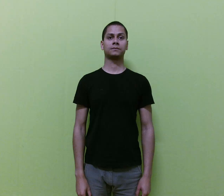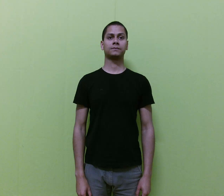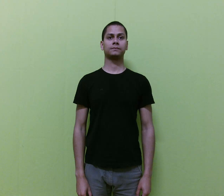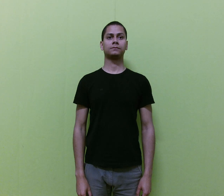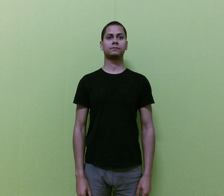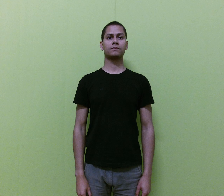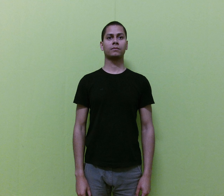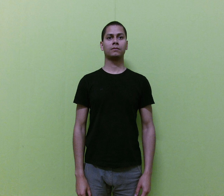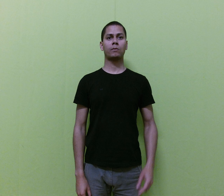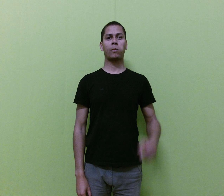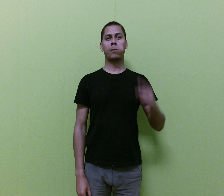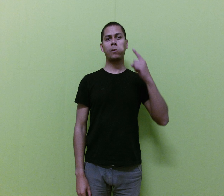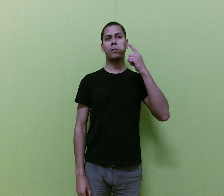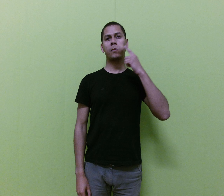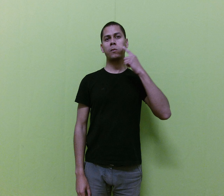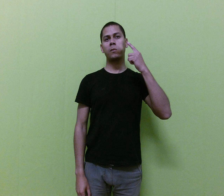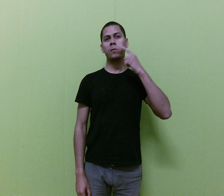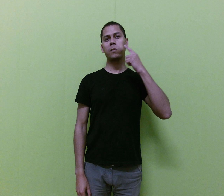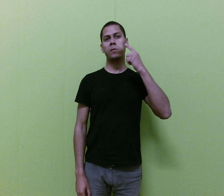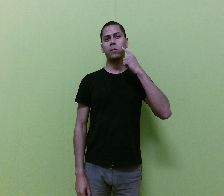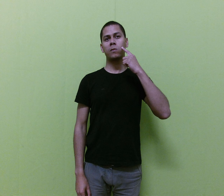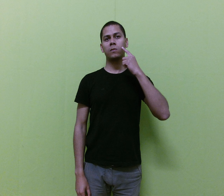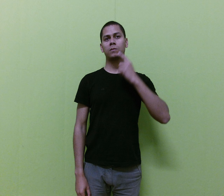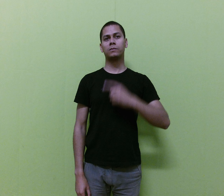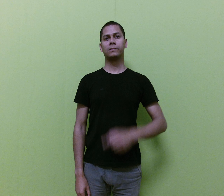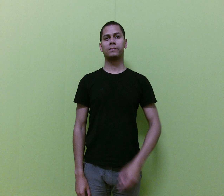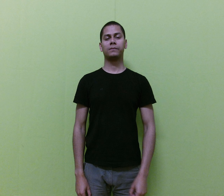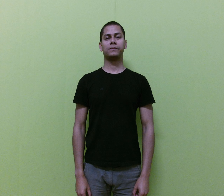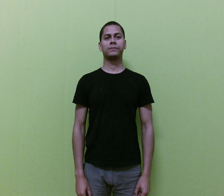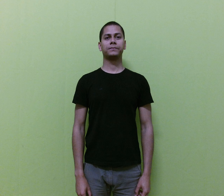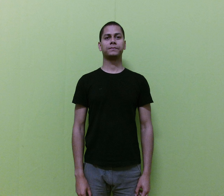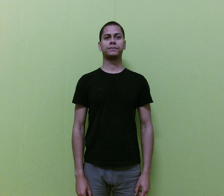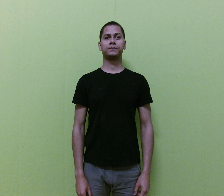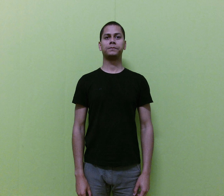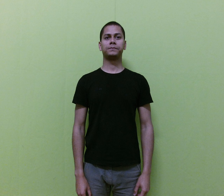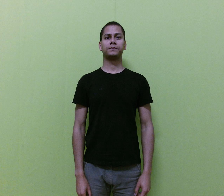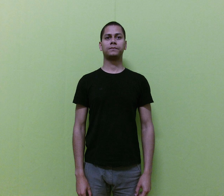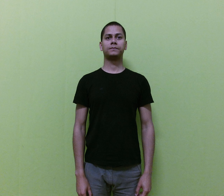bala